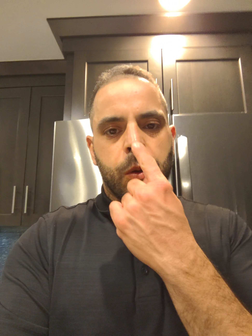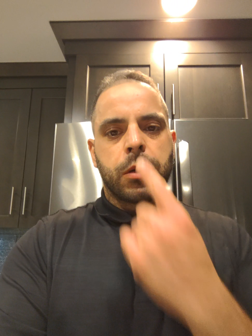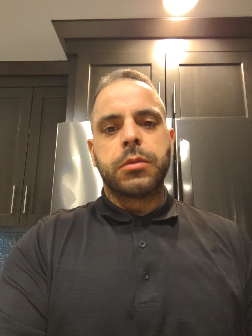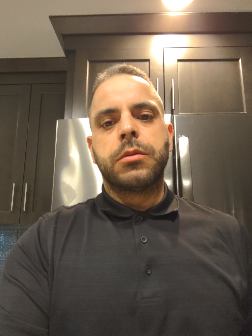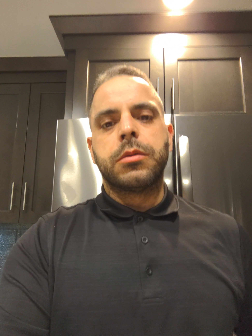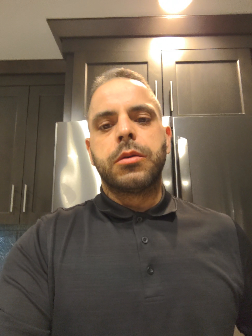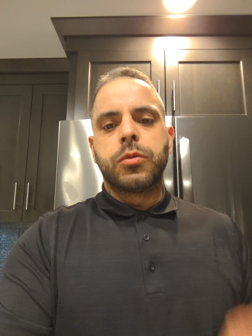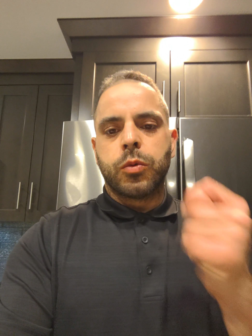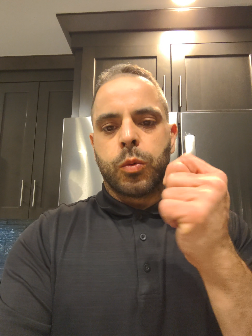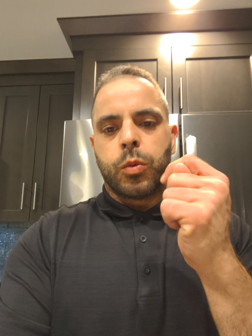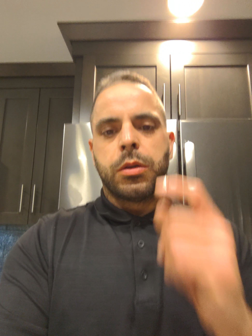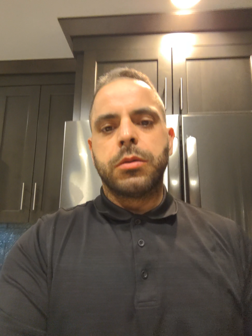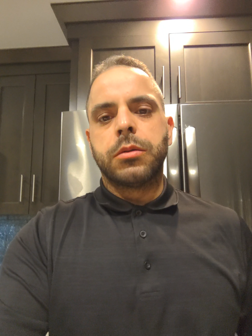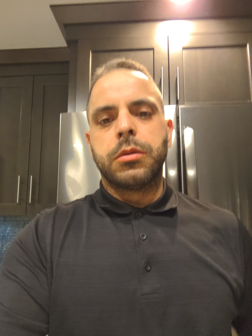toy